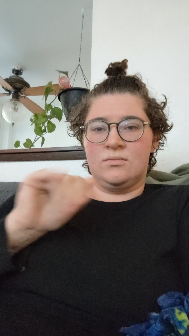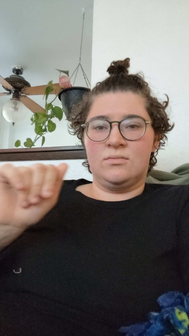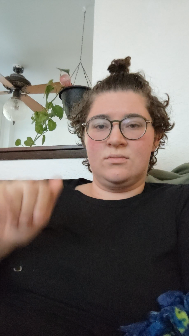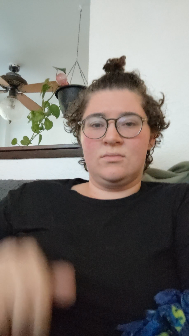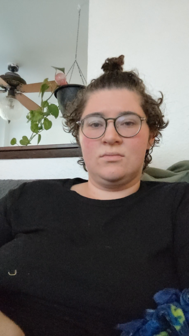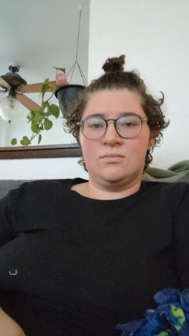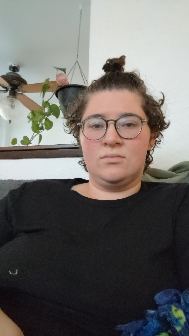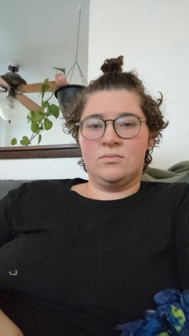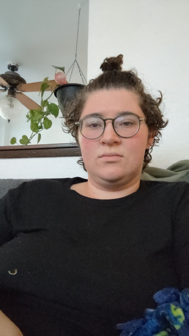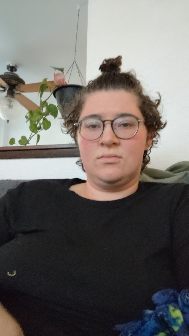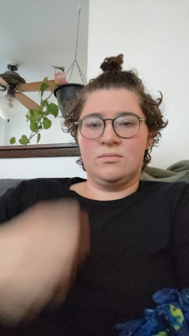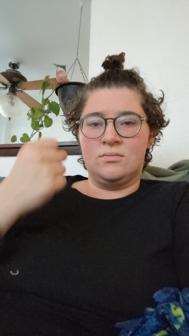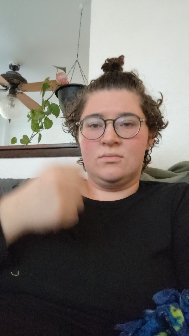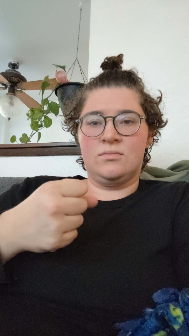hit